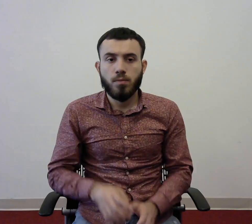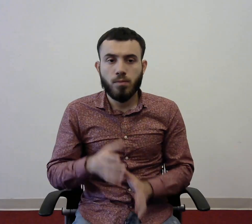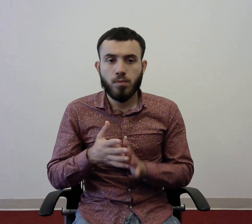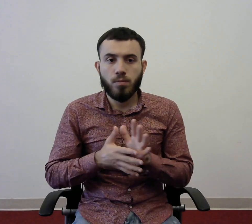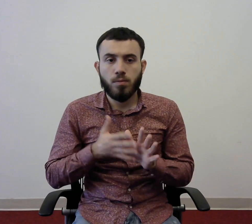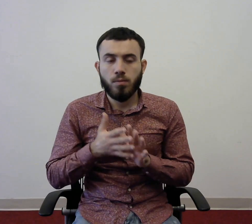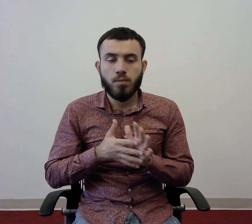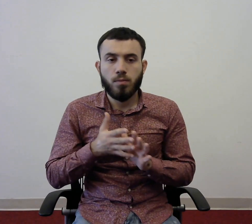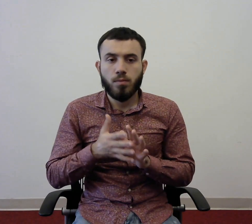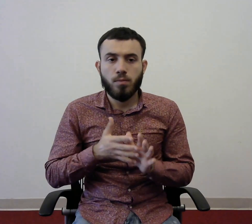işarə